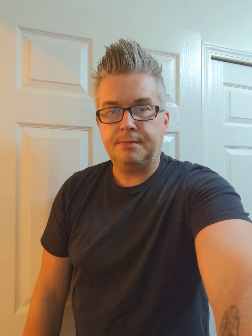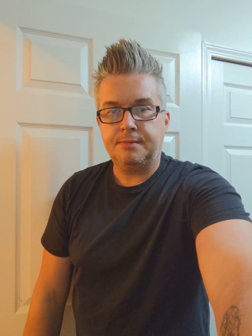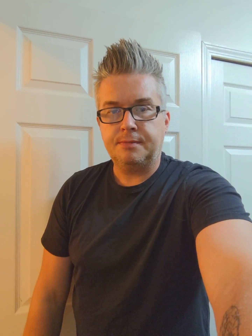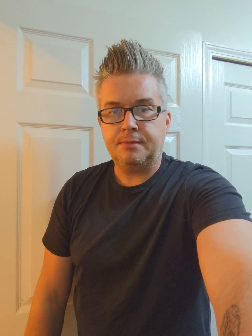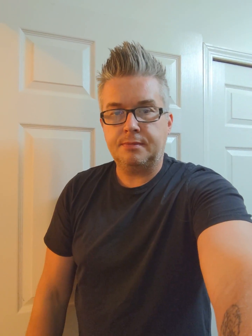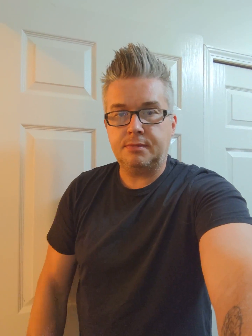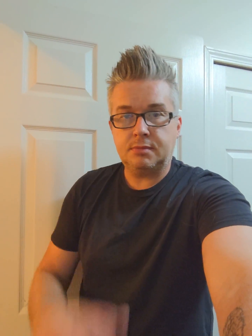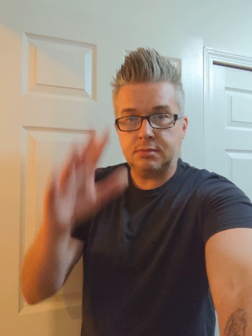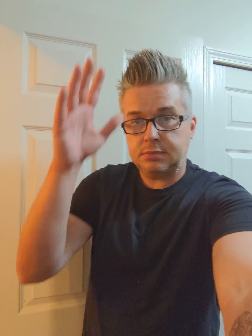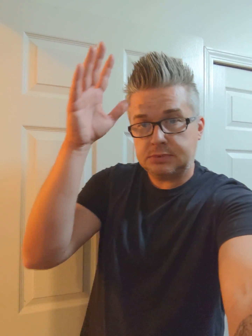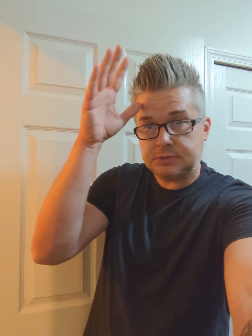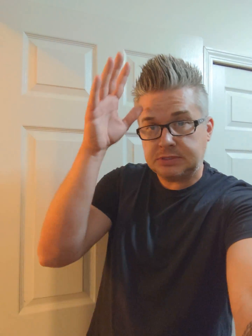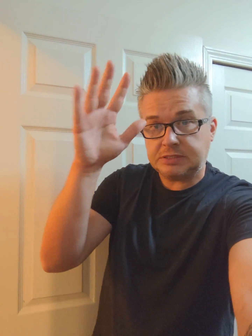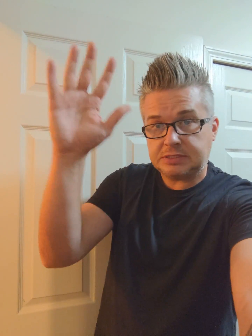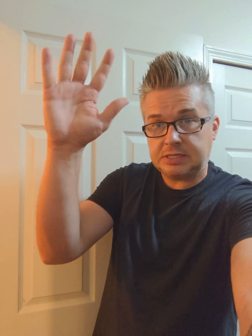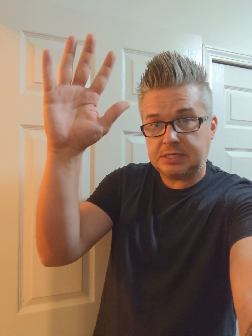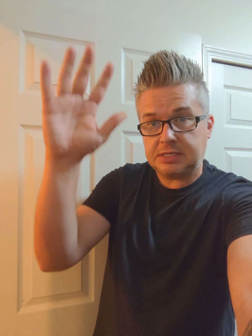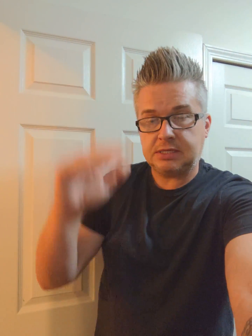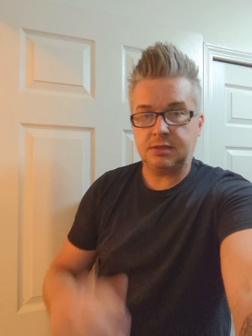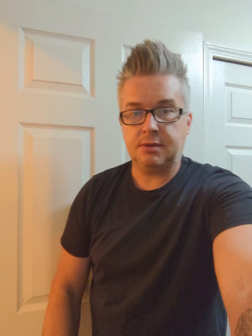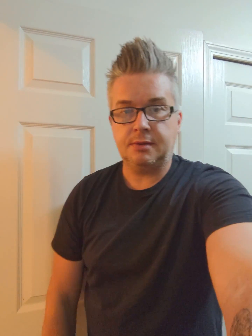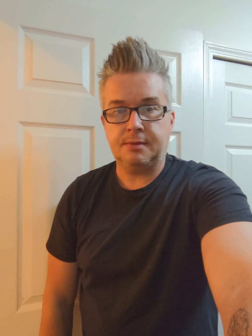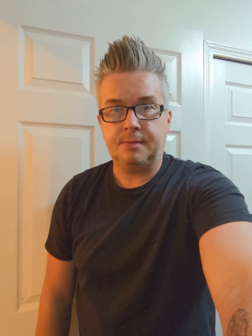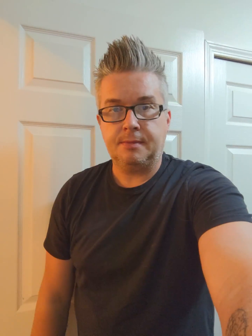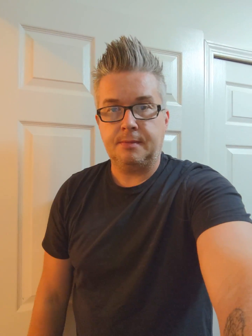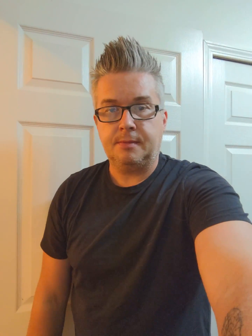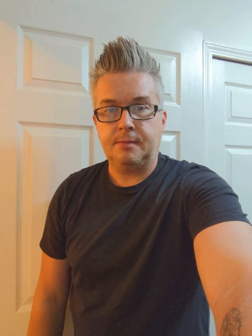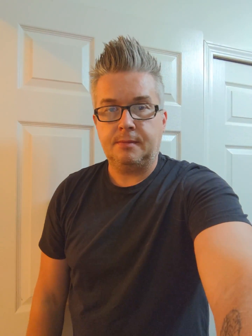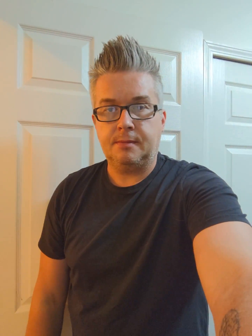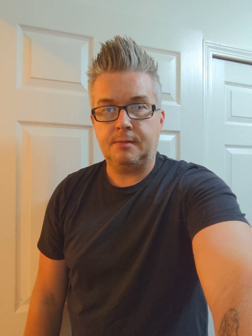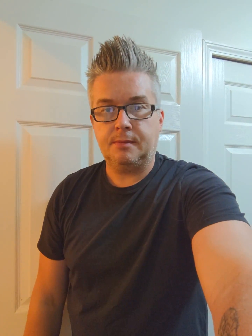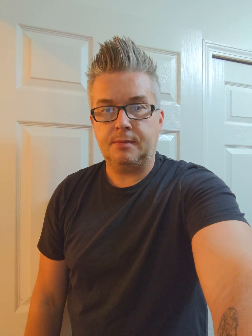deer